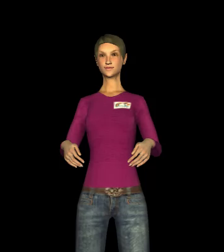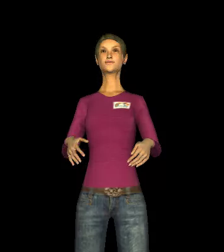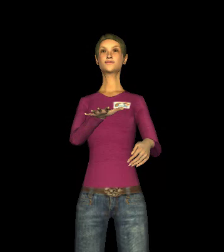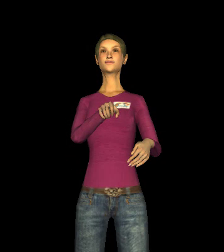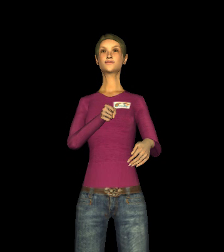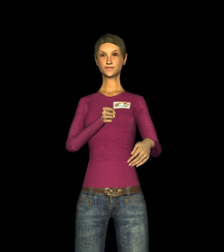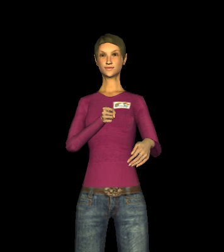يأخذ